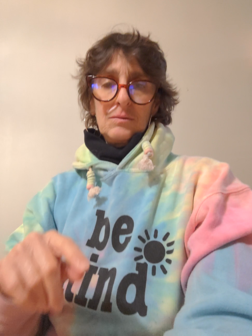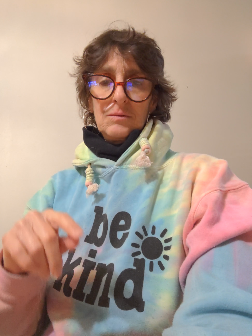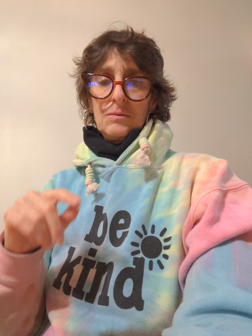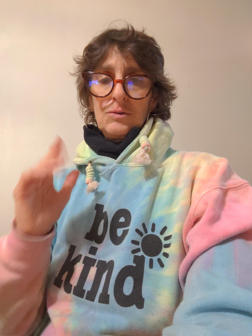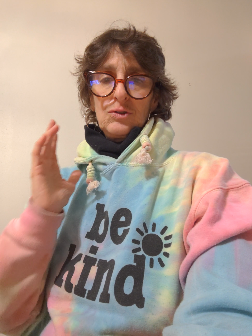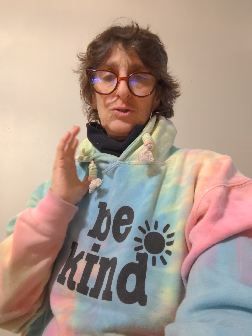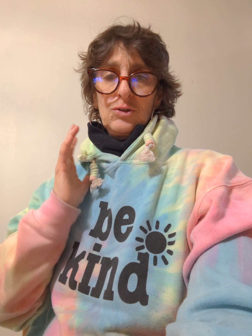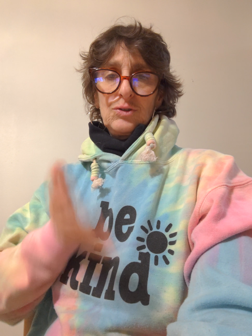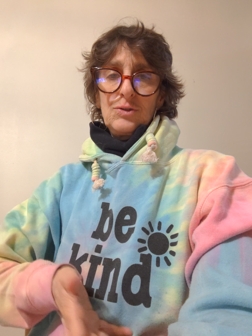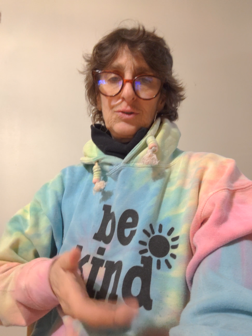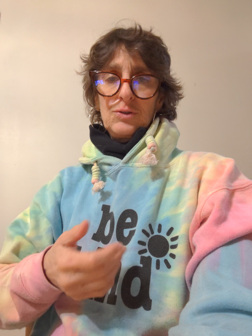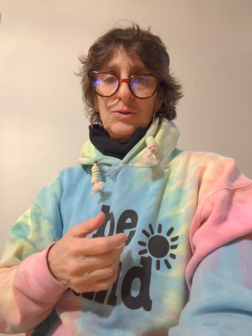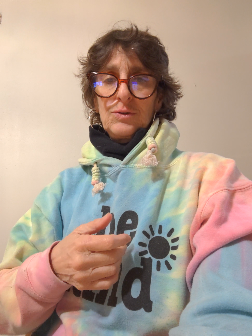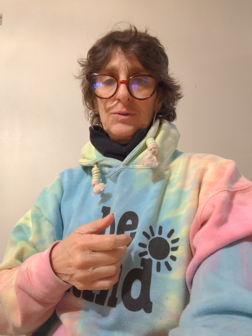shirt